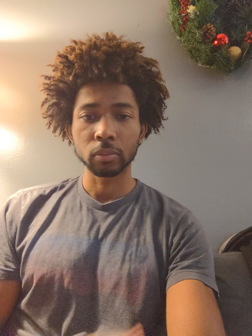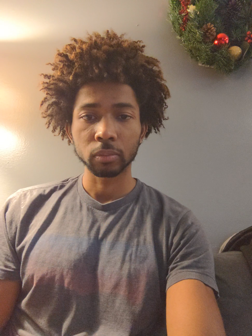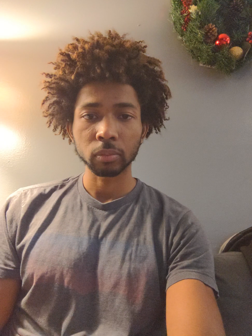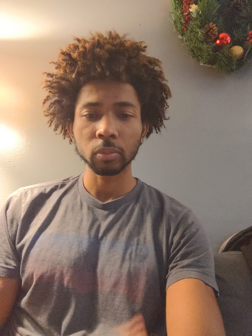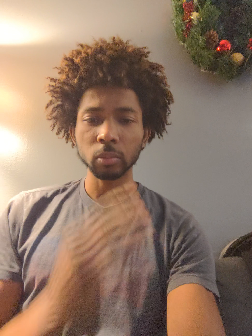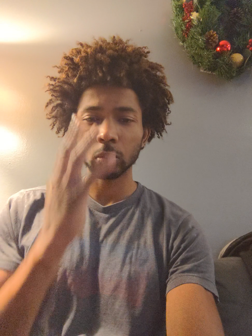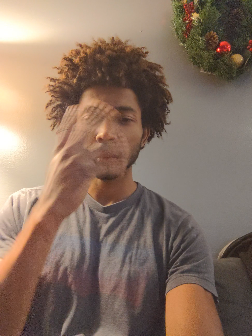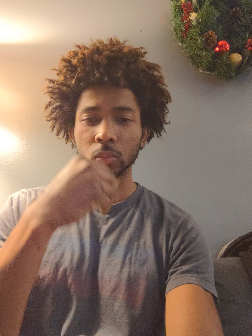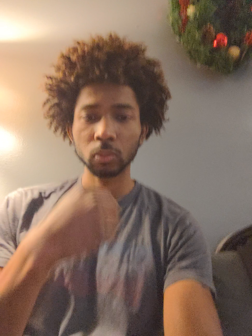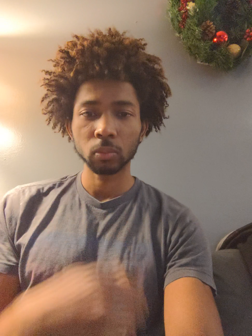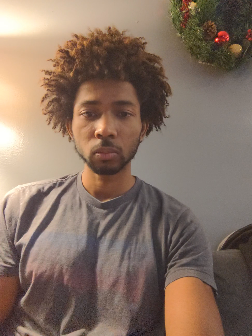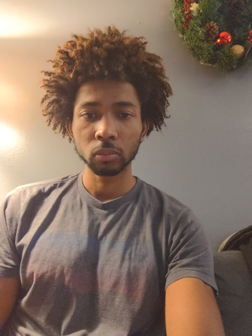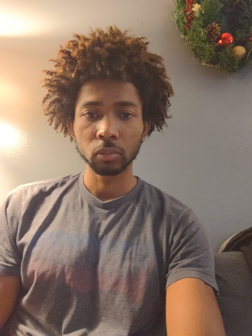pretty